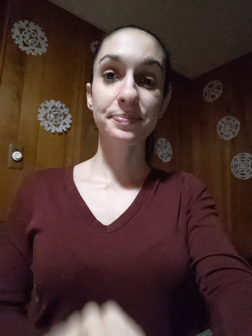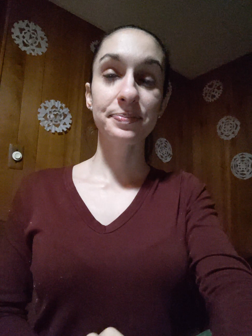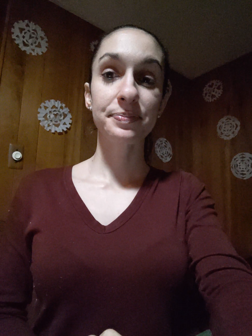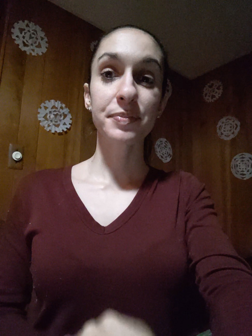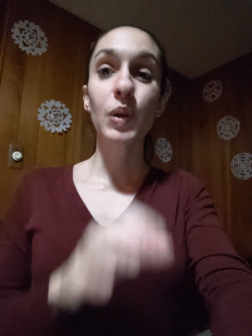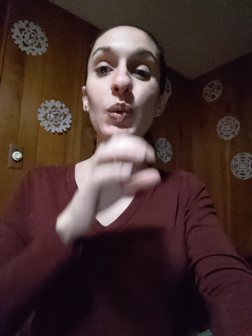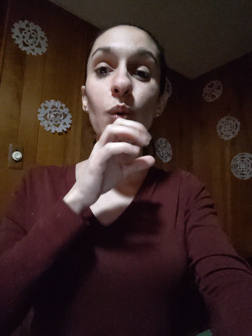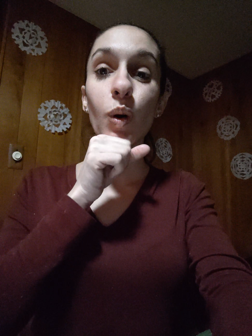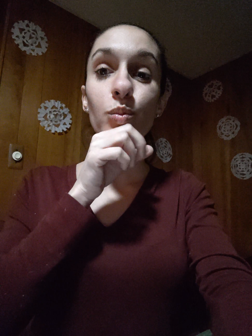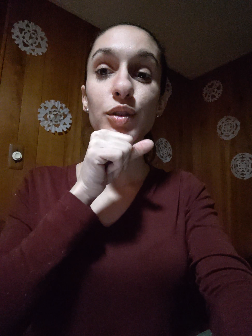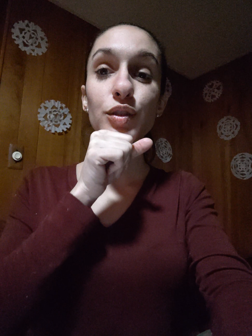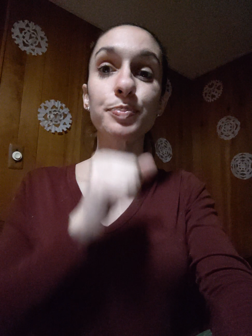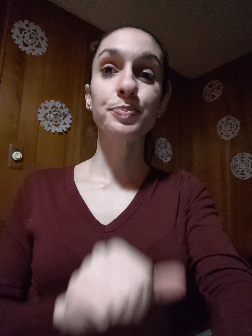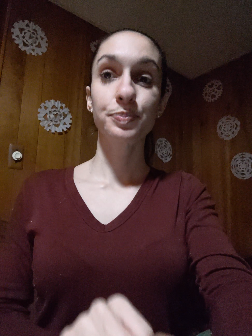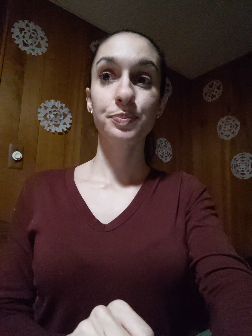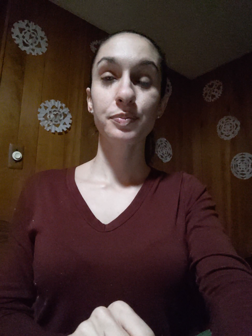orange